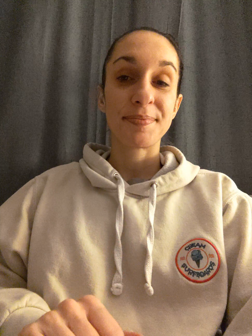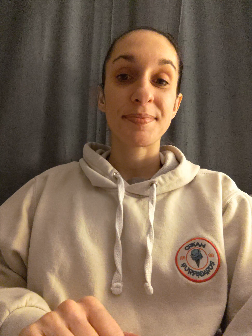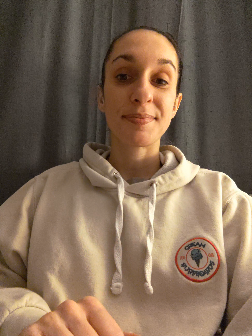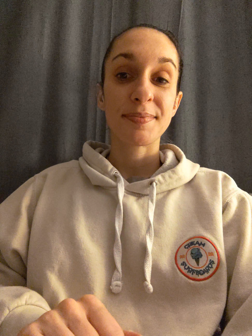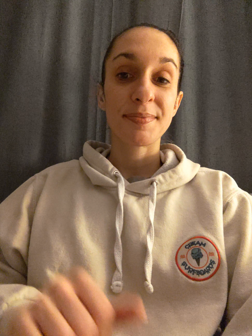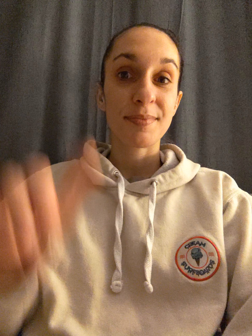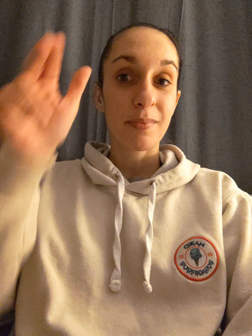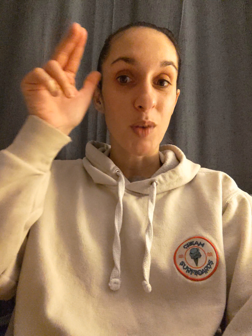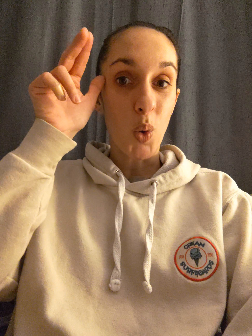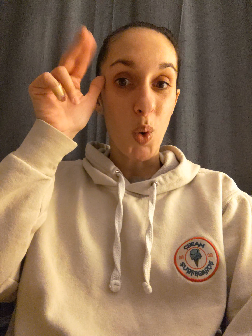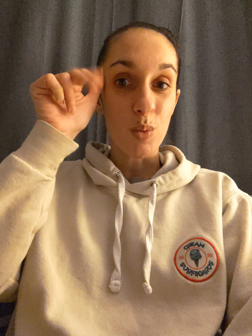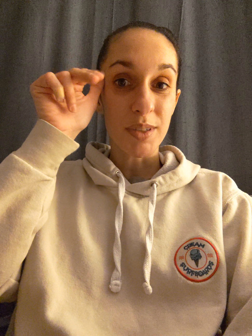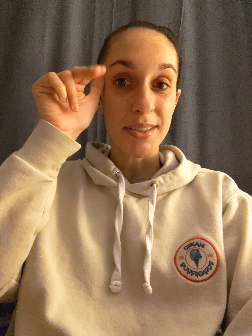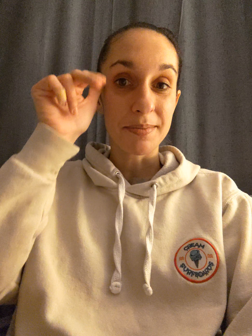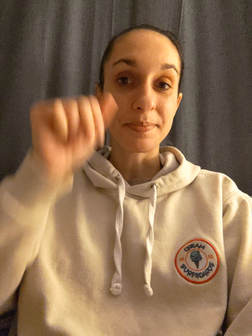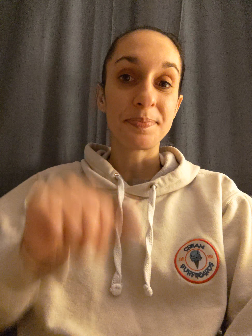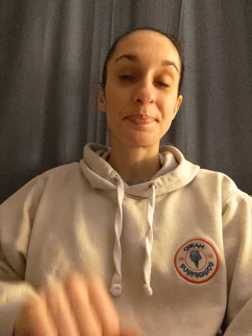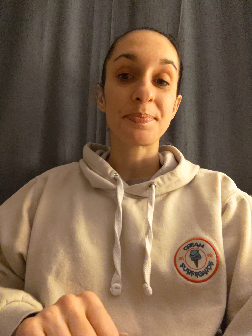horse